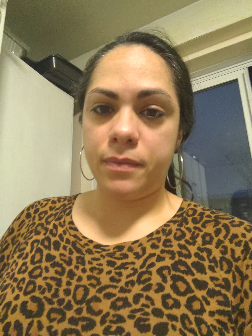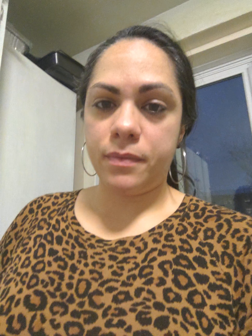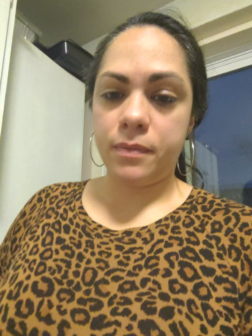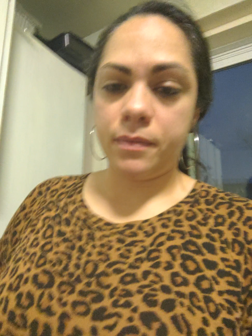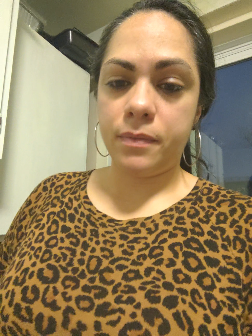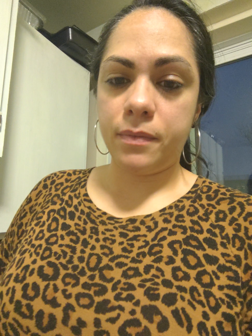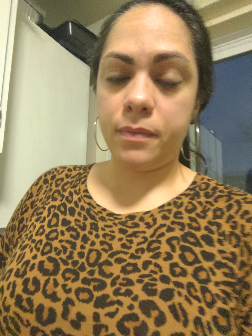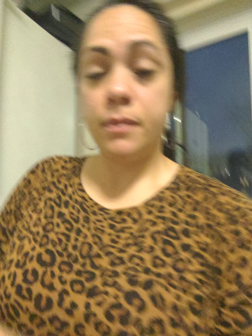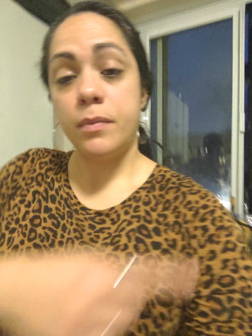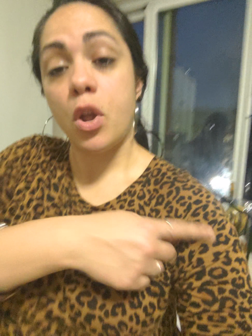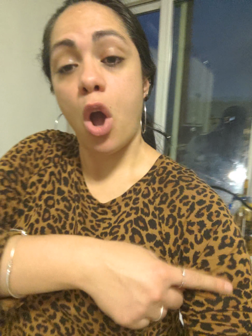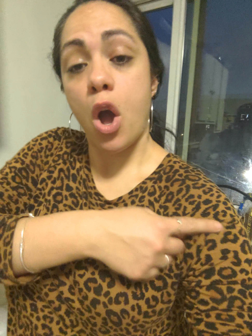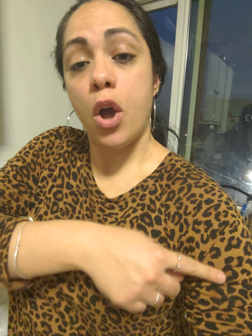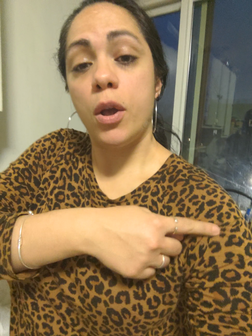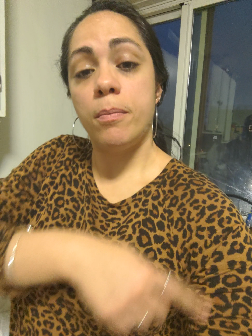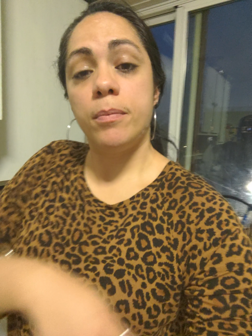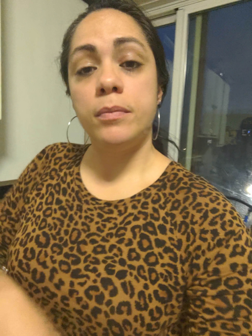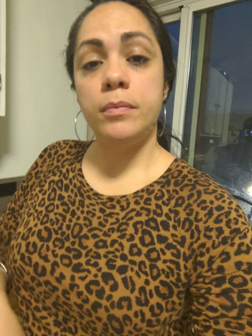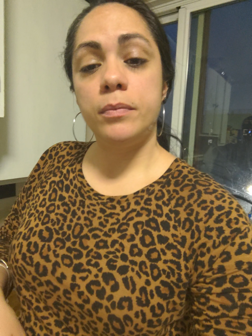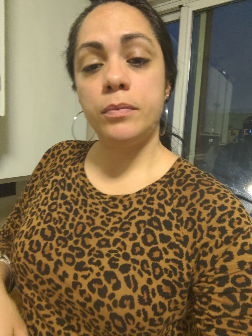arm